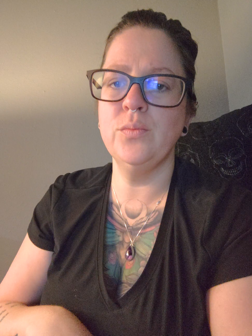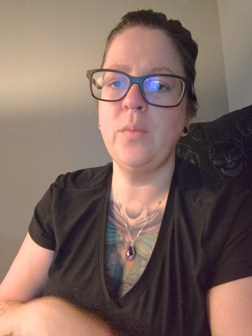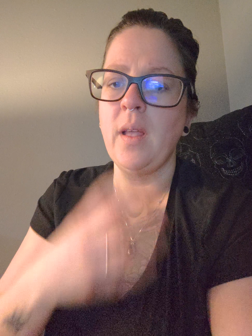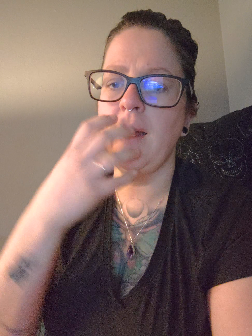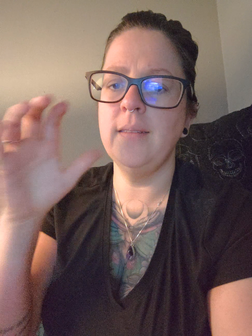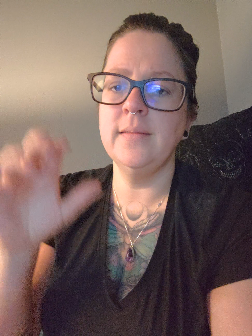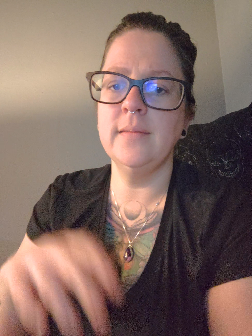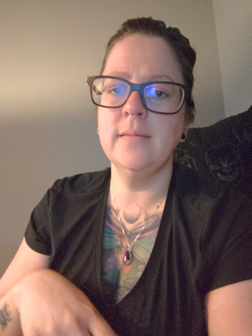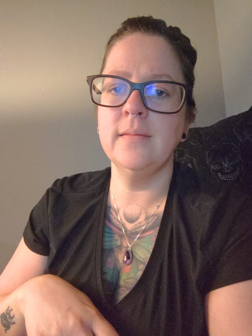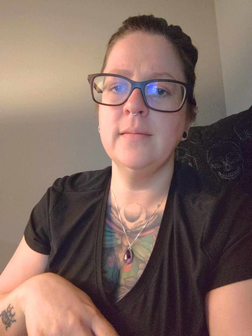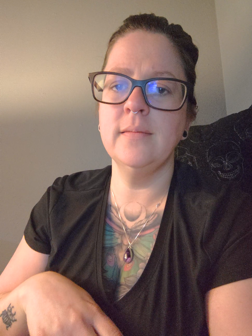hot